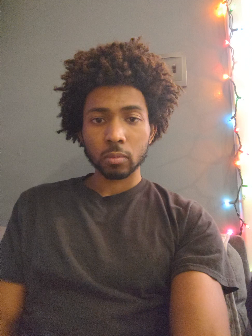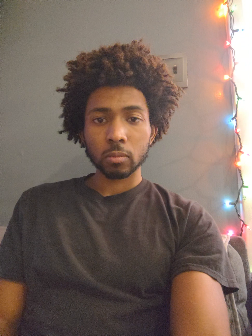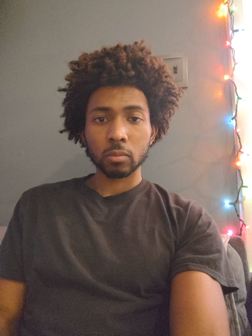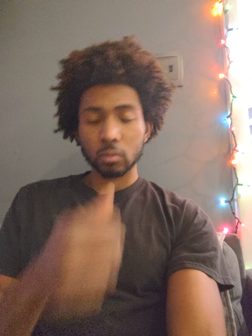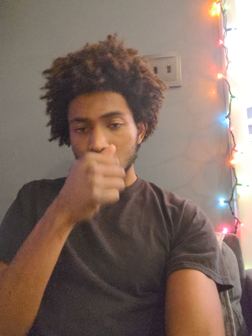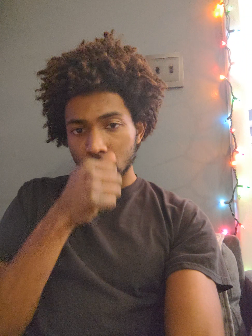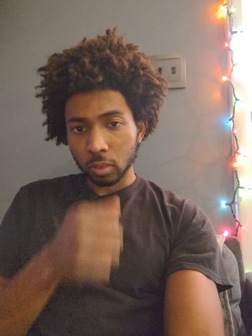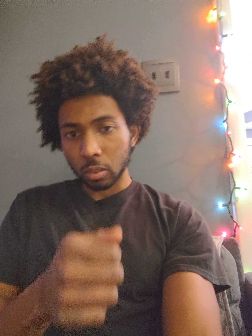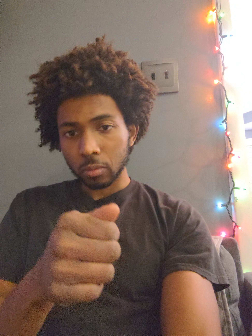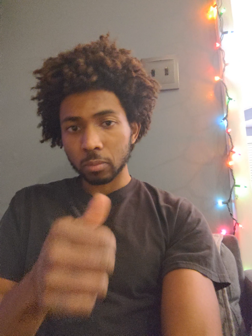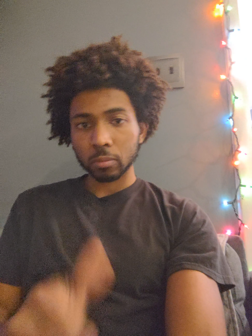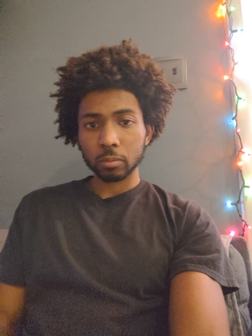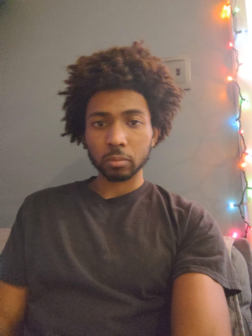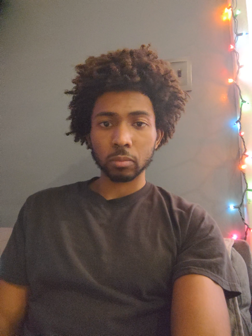hide